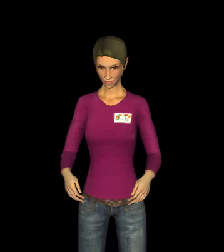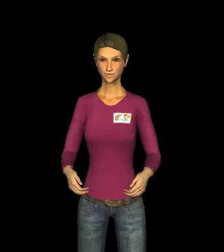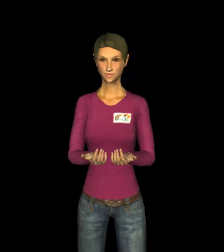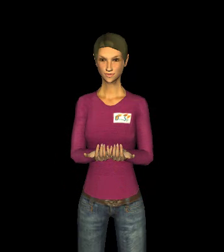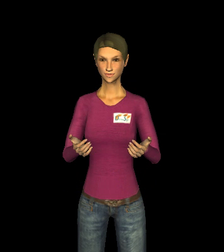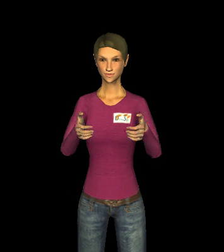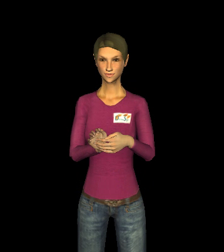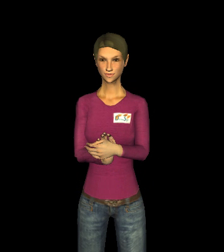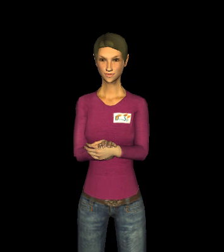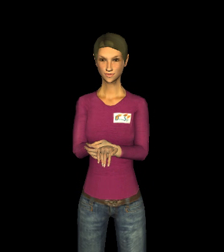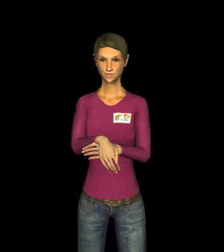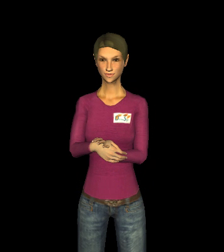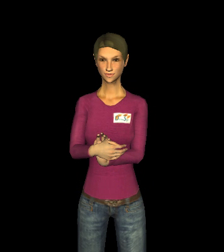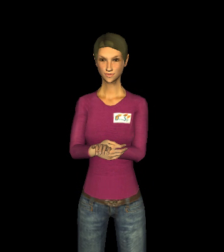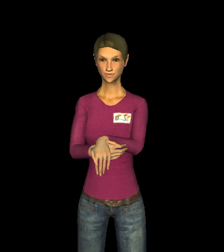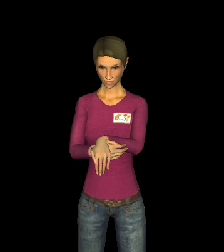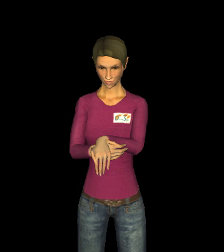مغسلة